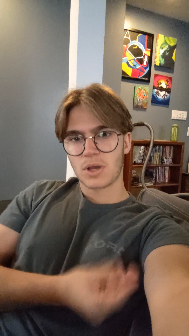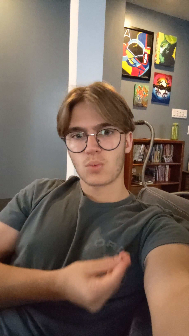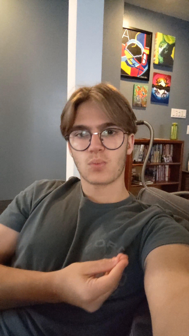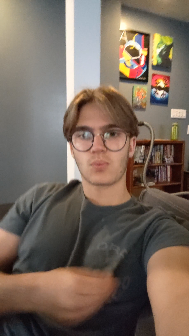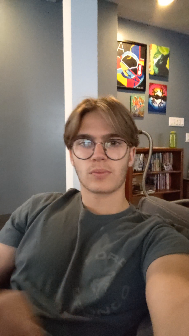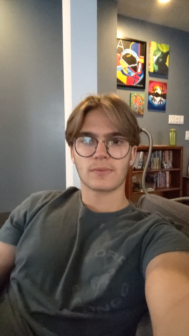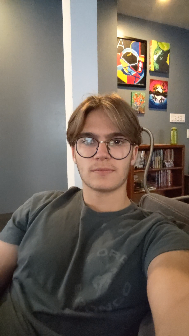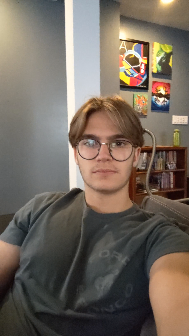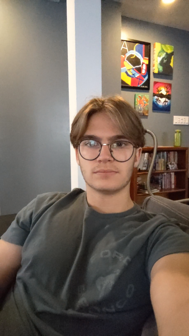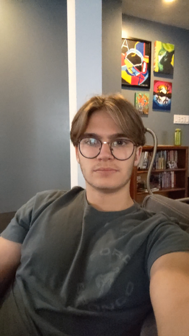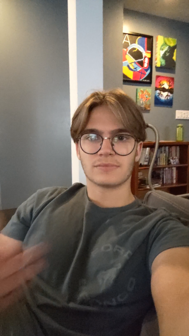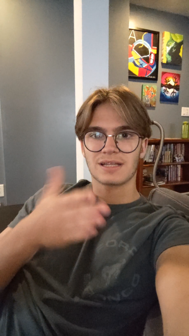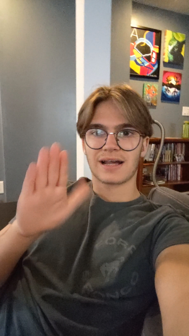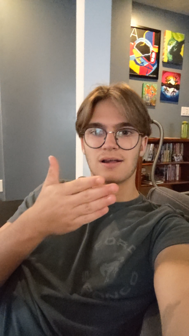share